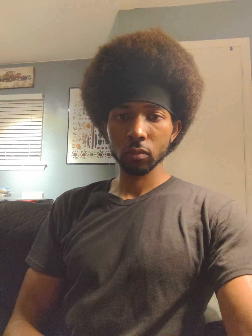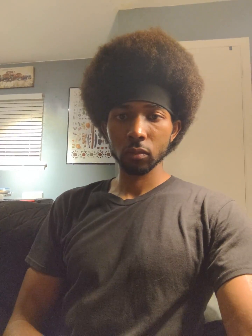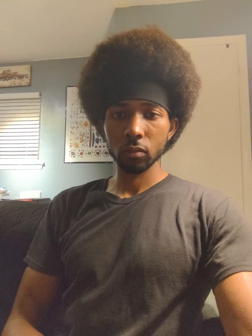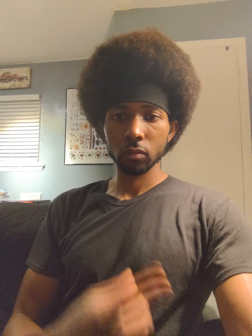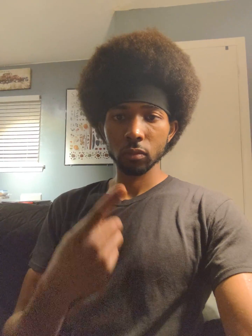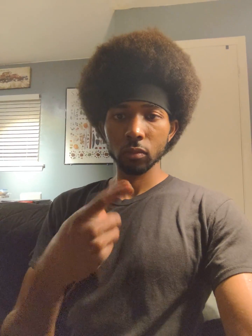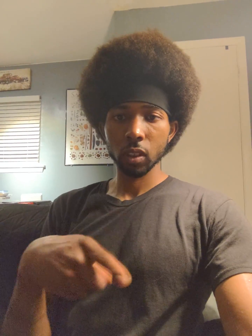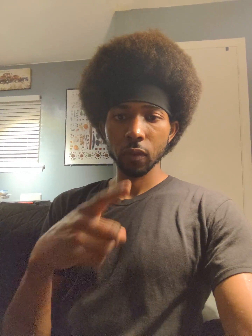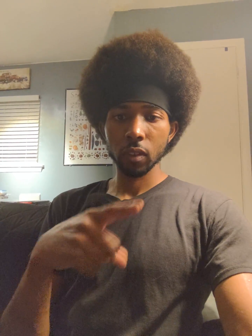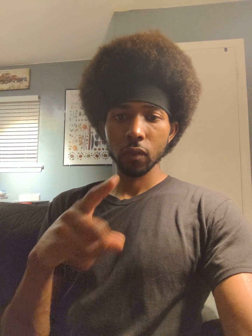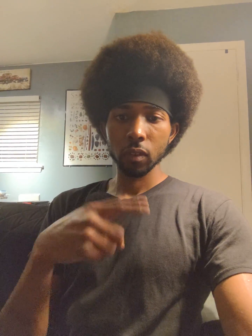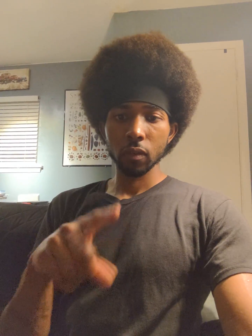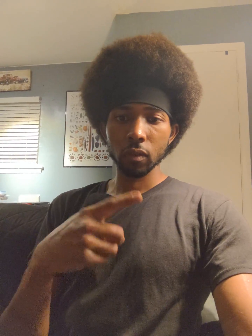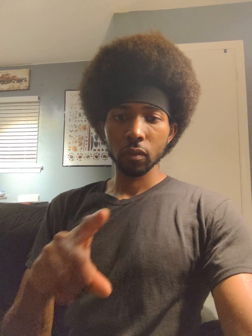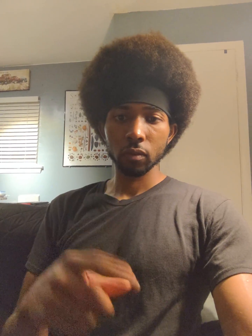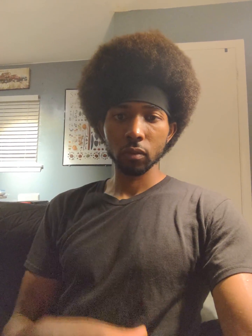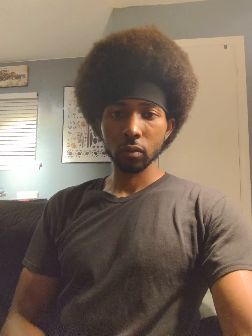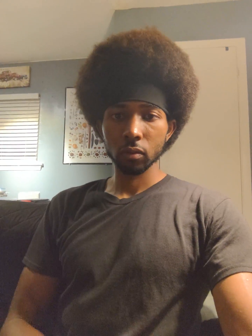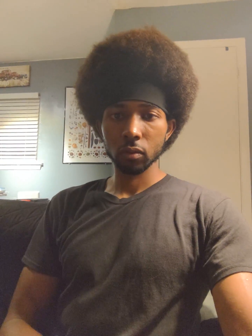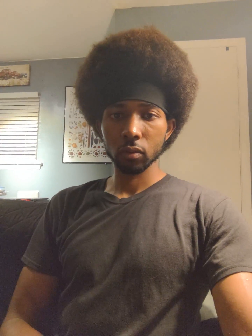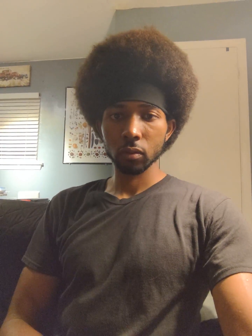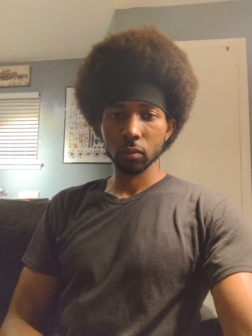knife